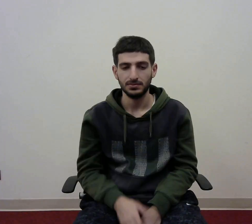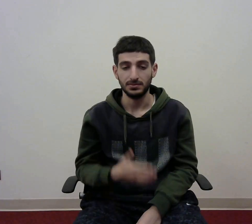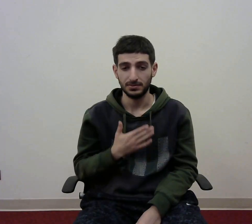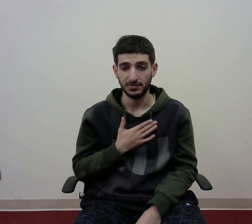mən